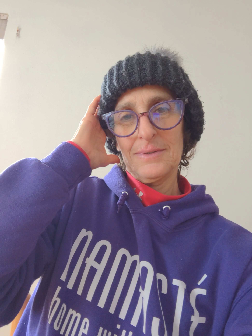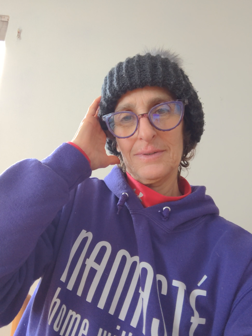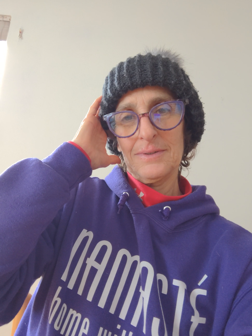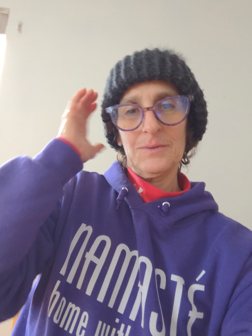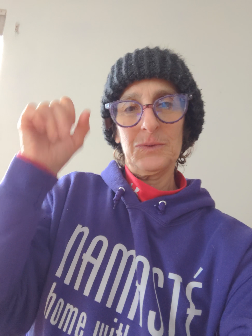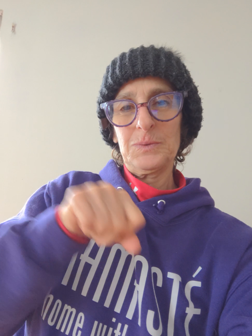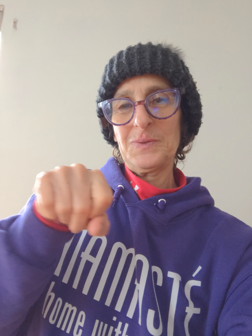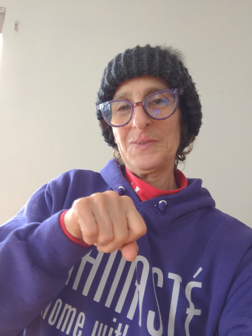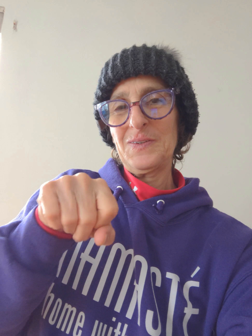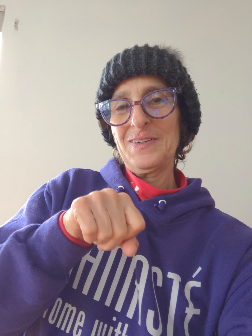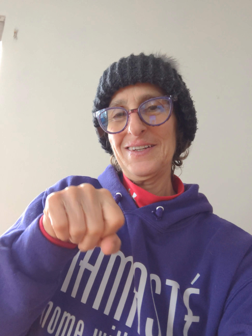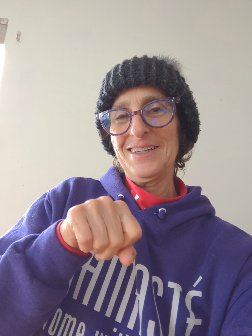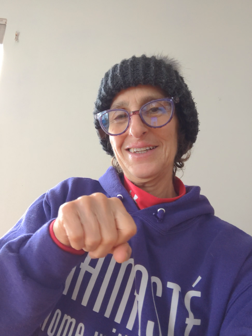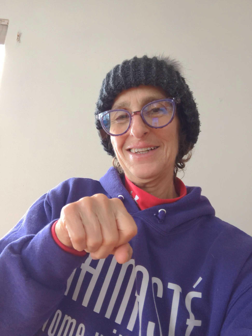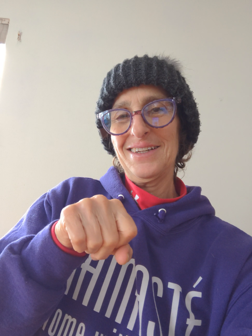shoe